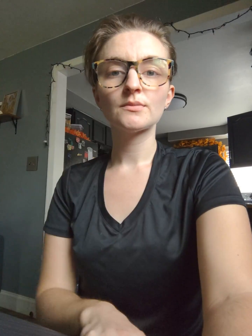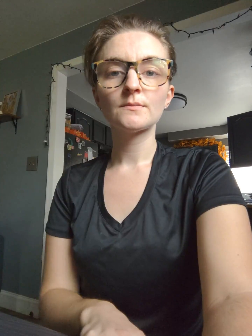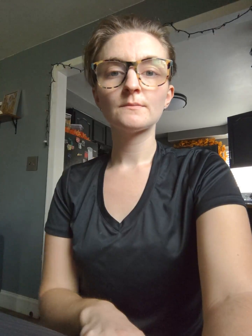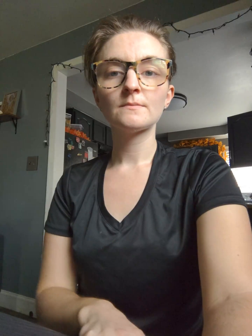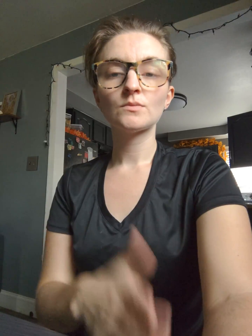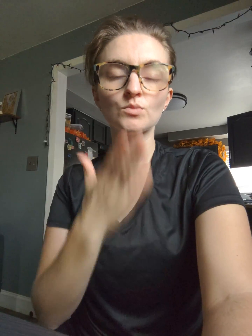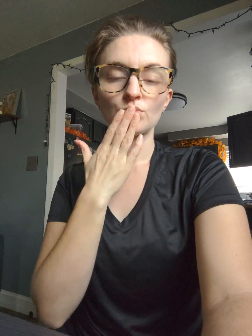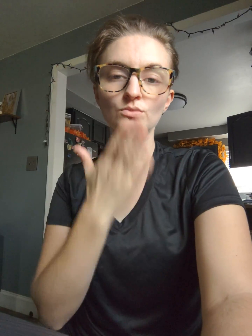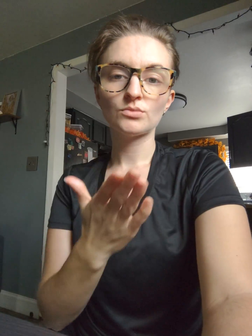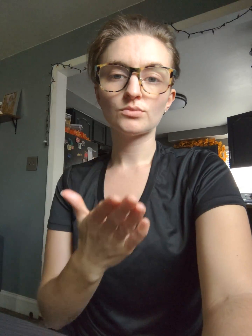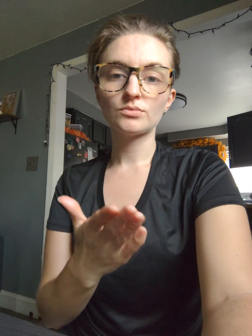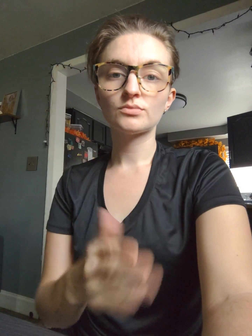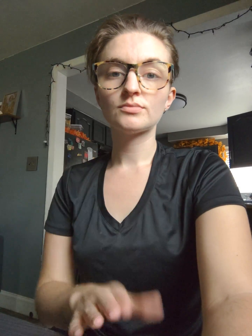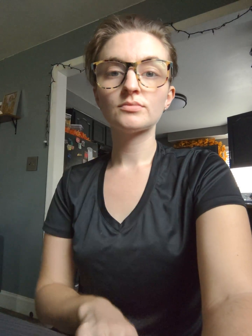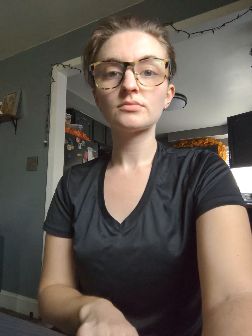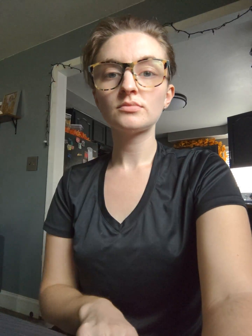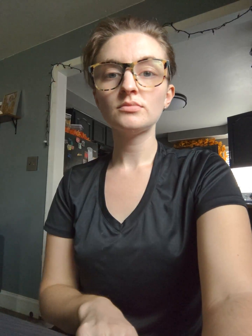good